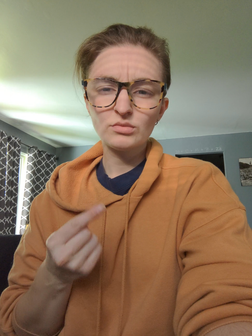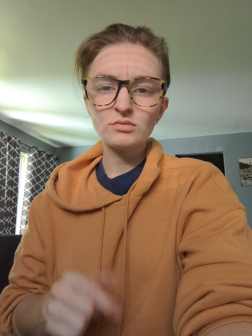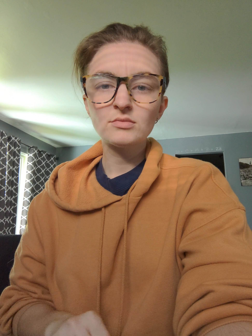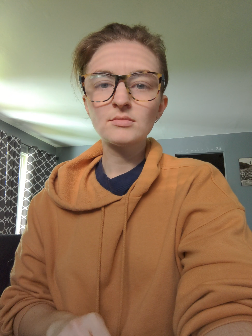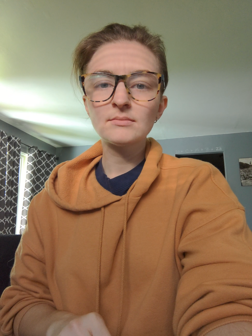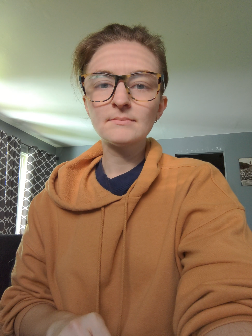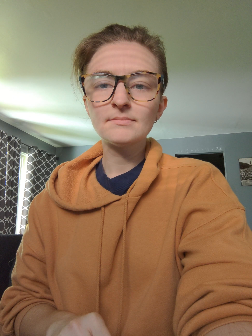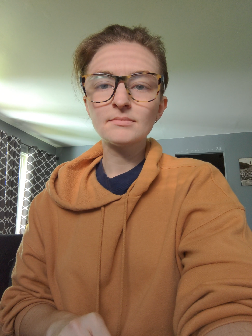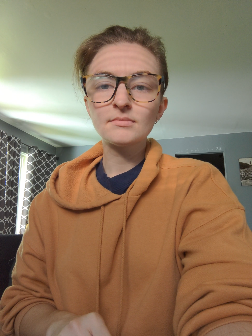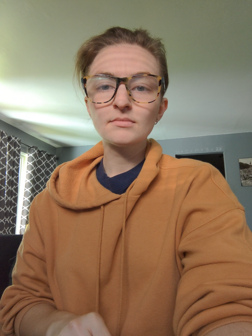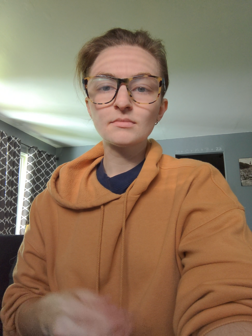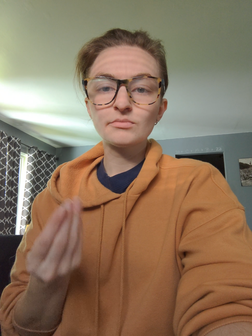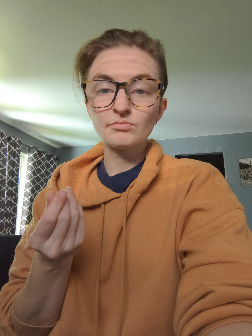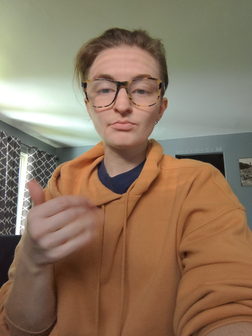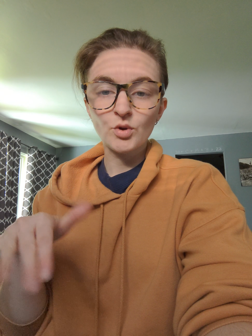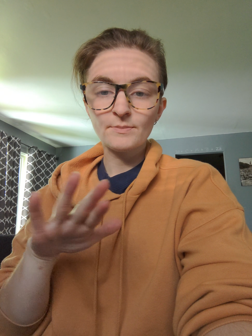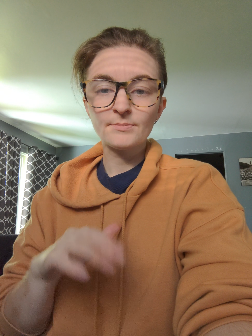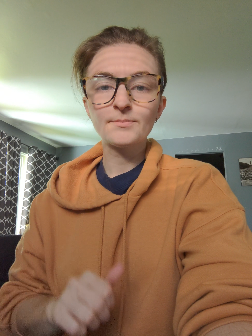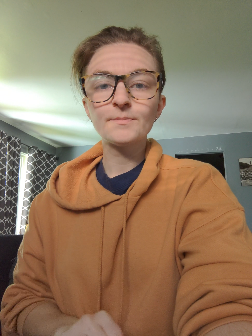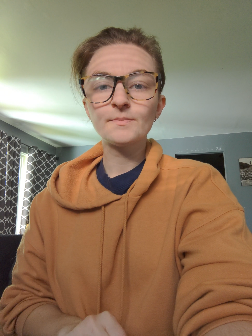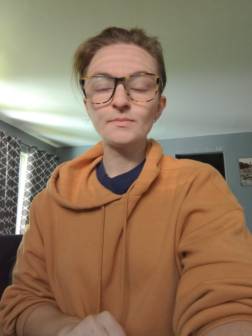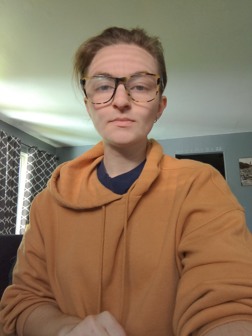garden